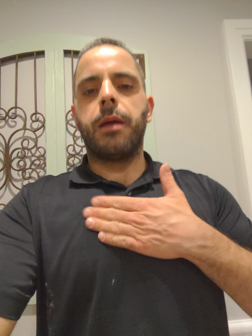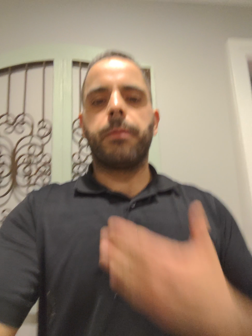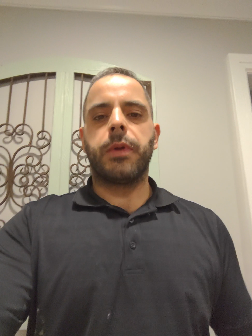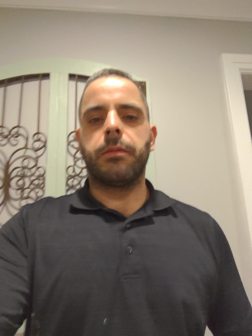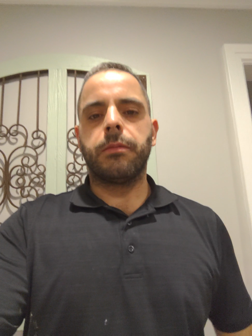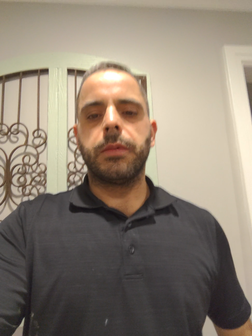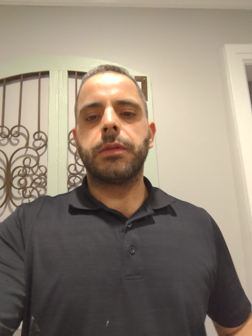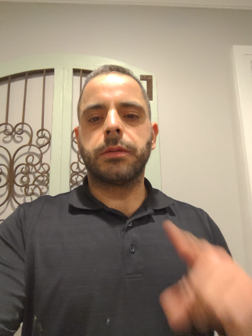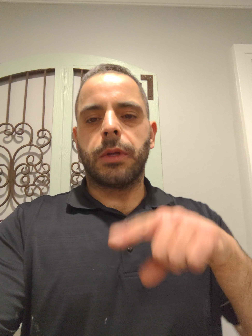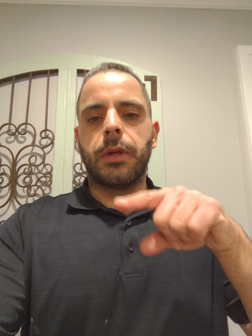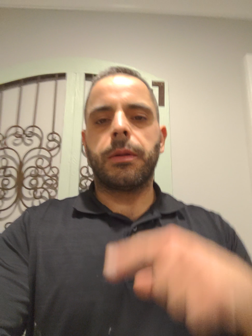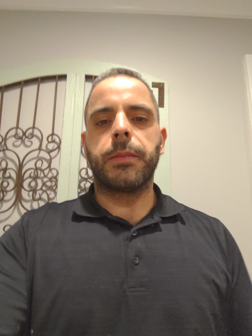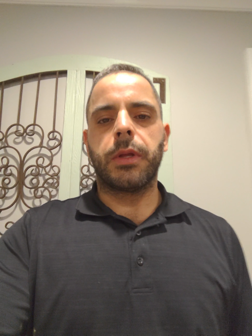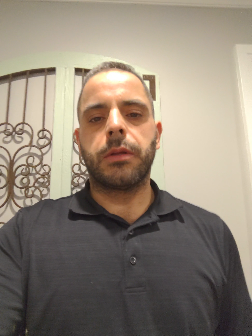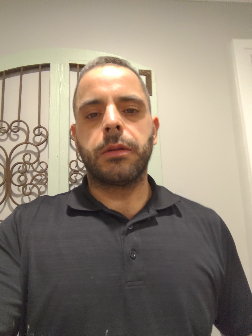time